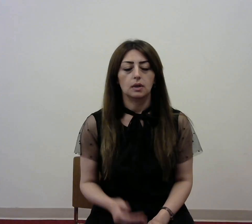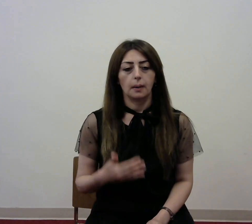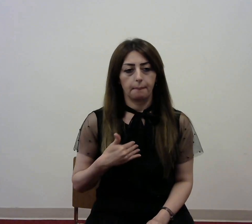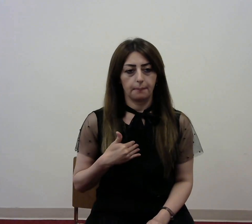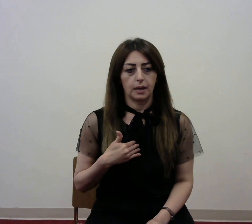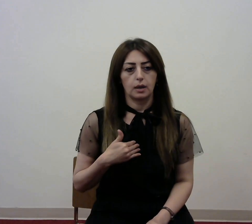mən